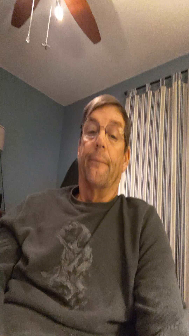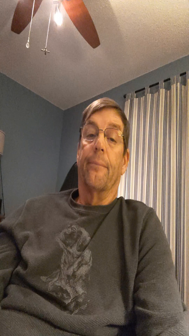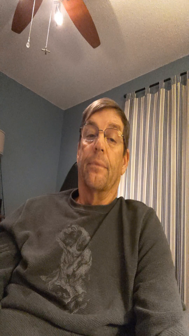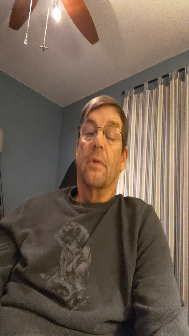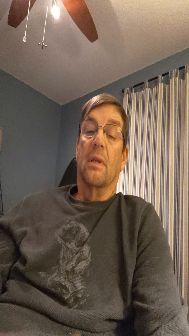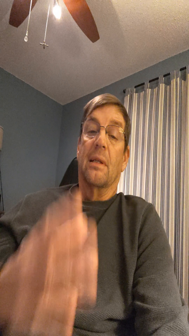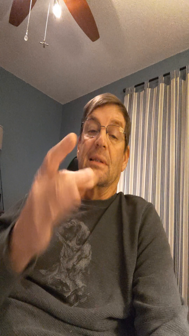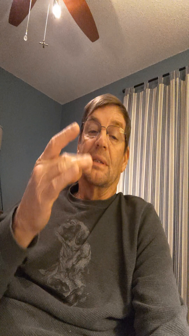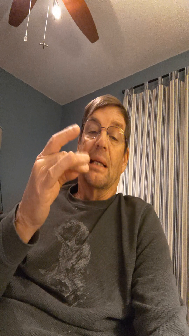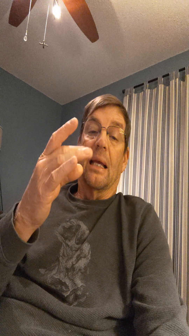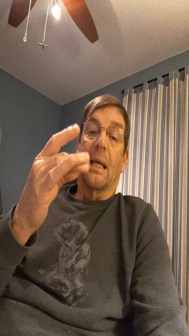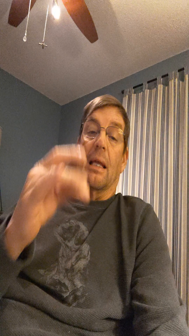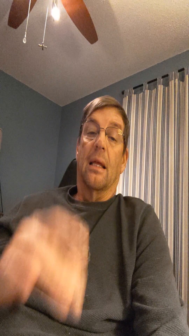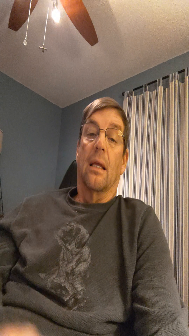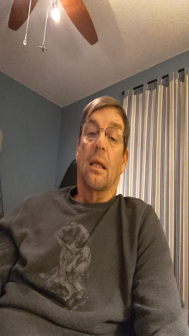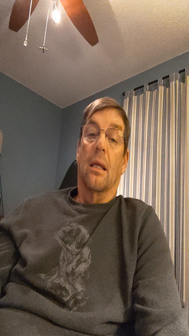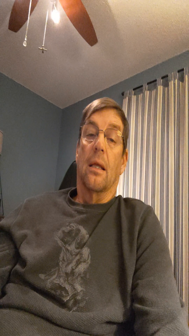sticky